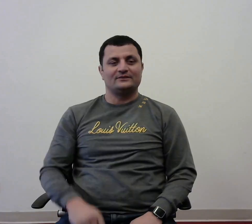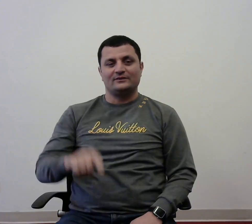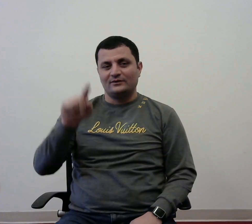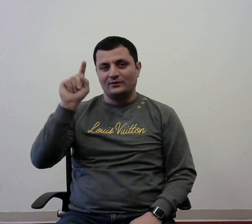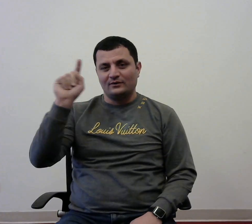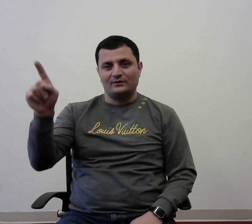O